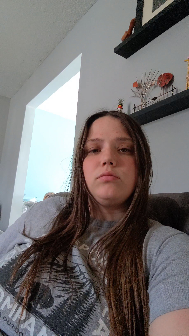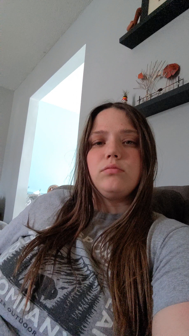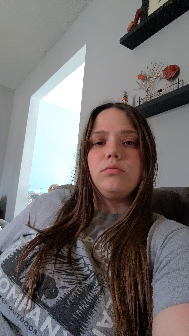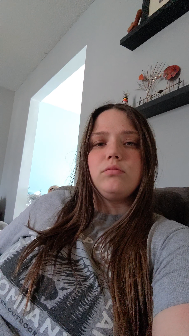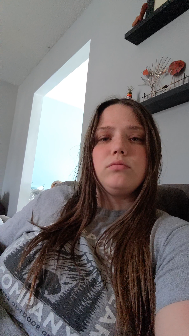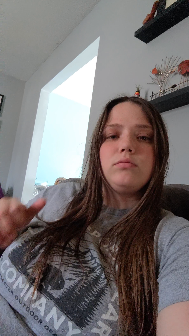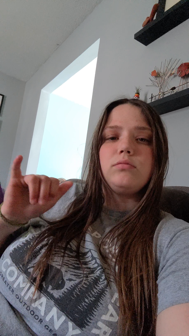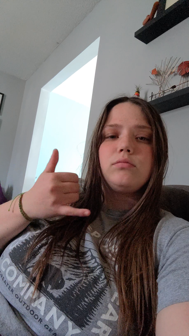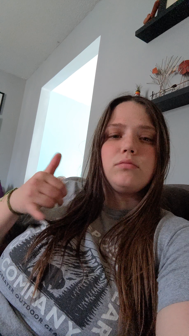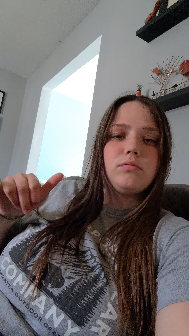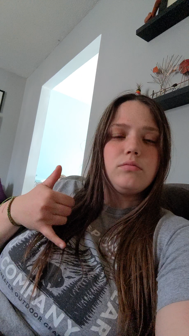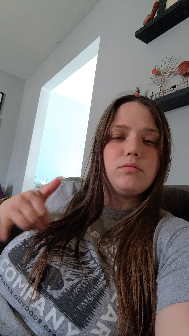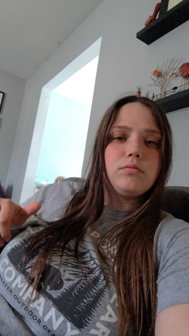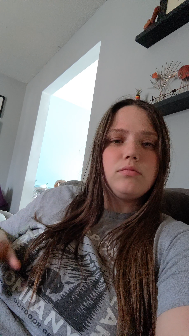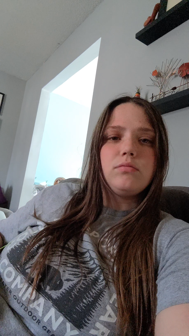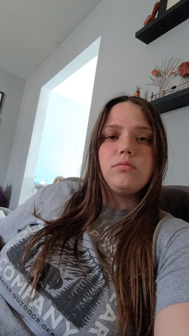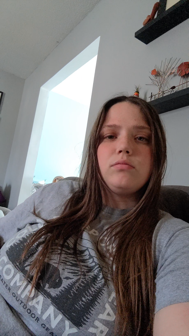play